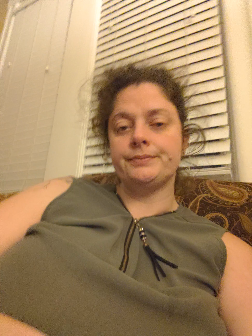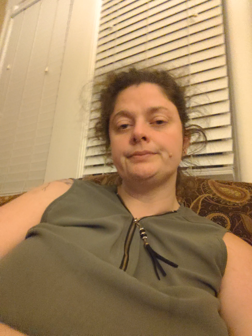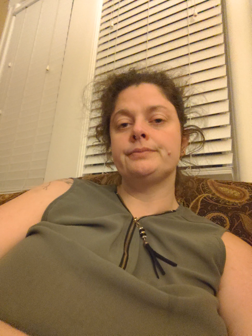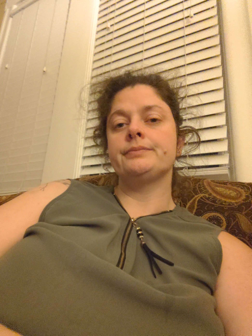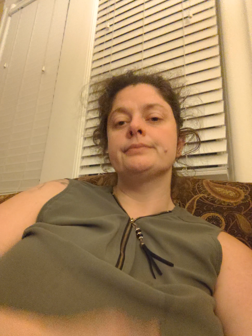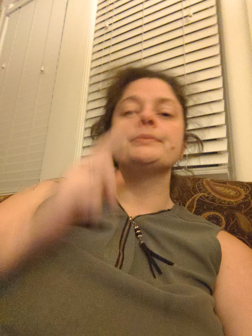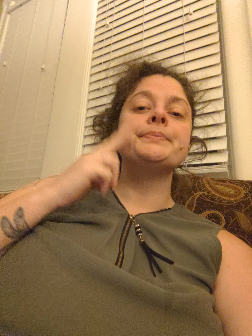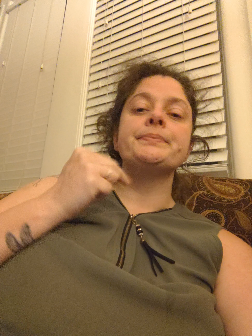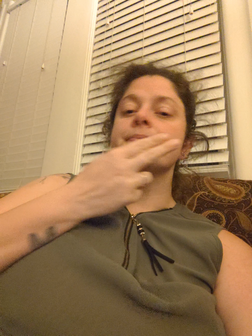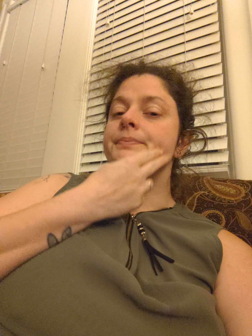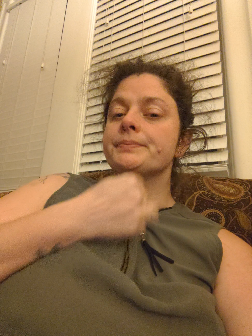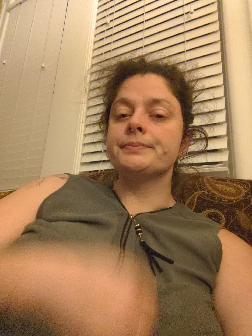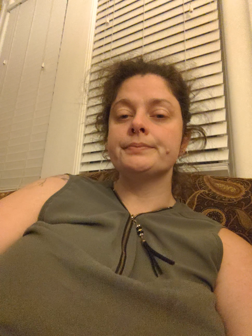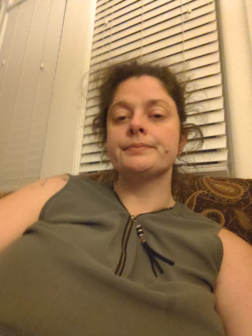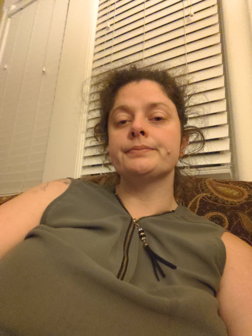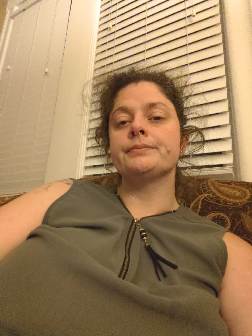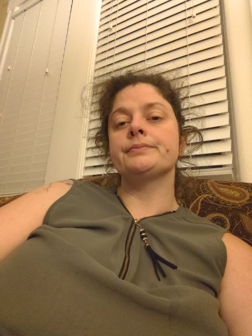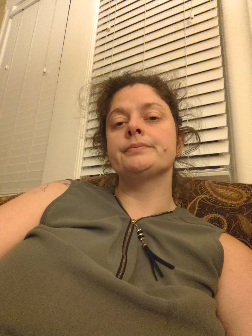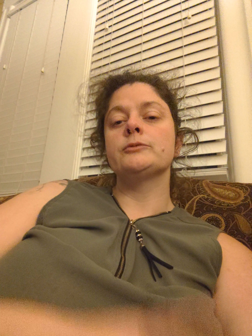napkin